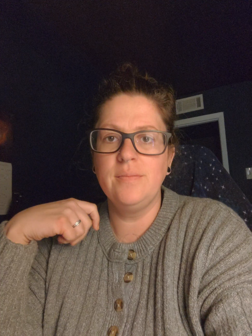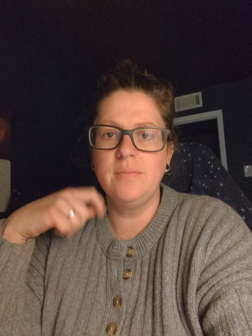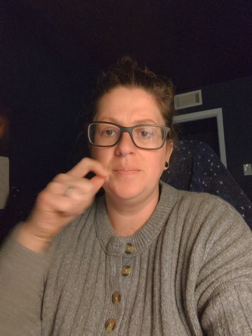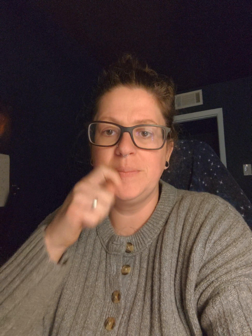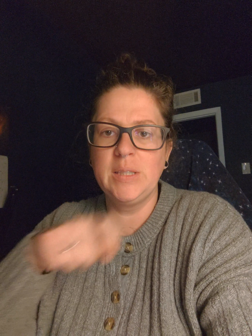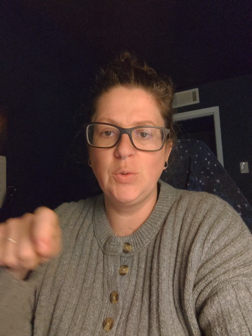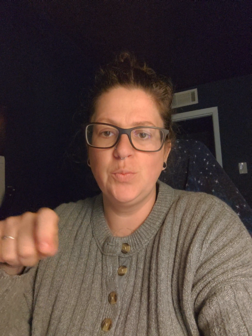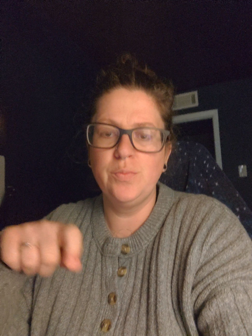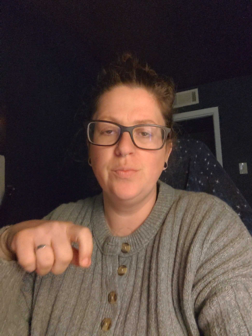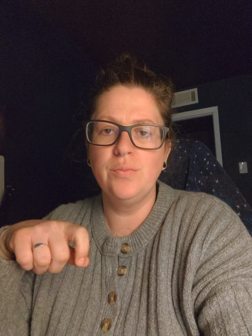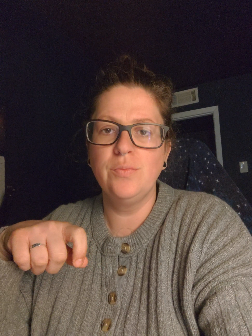pencil